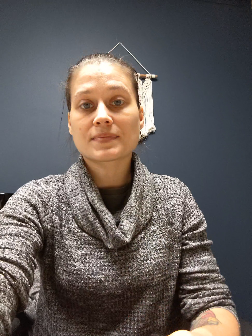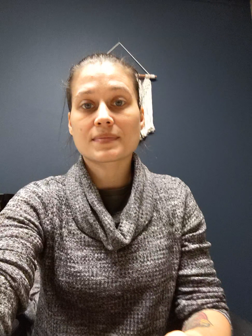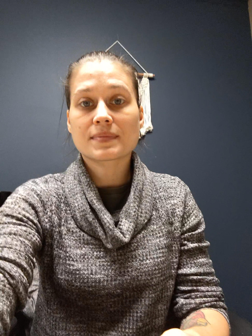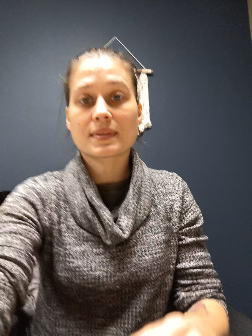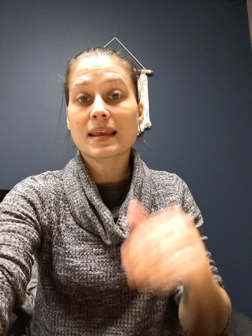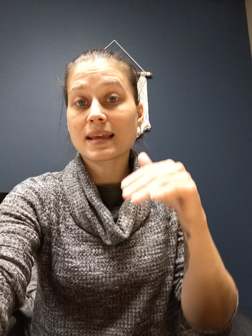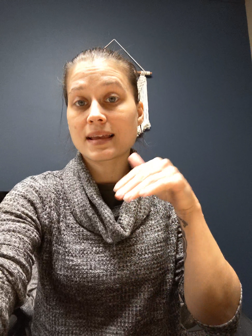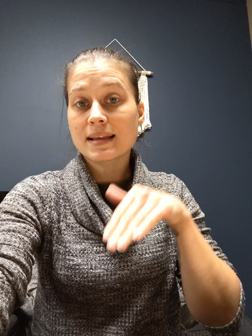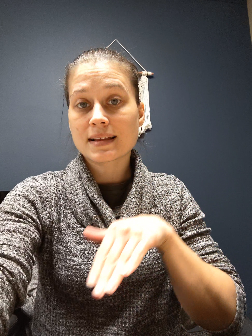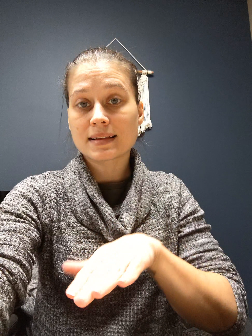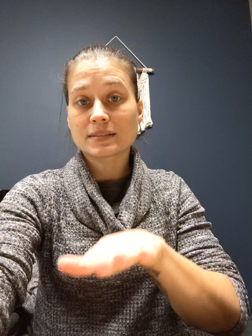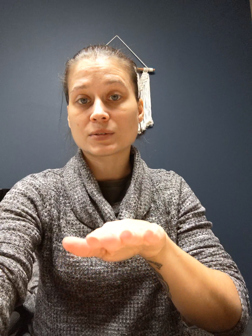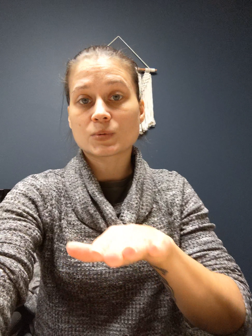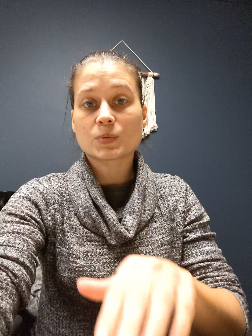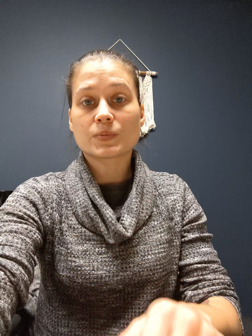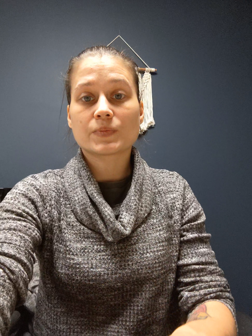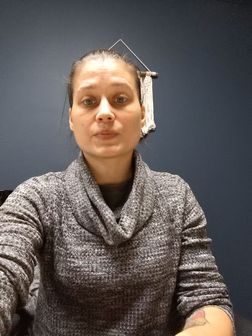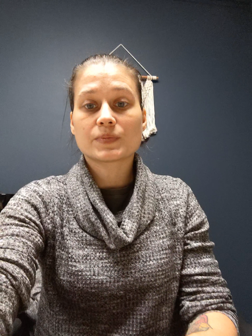into